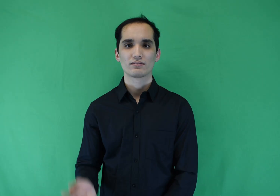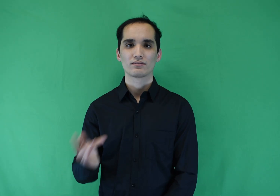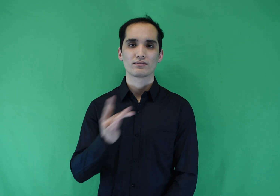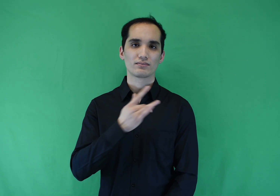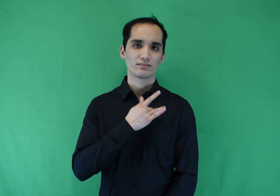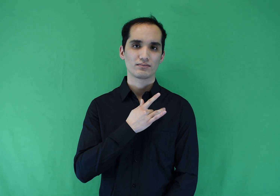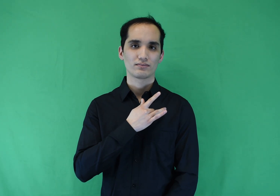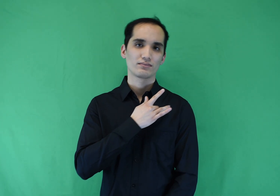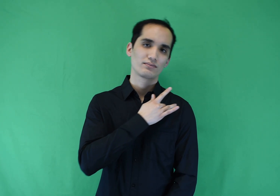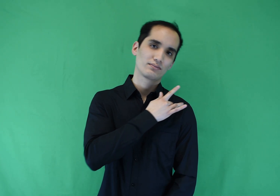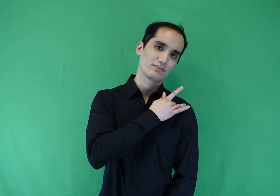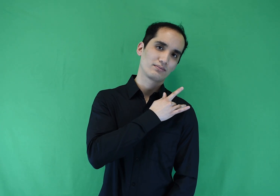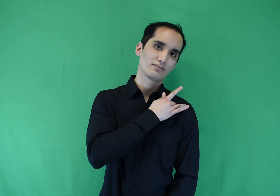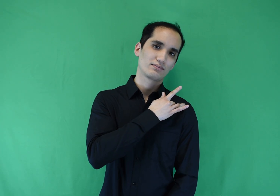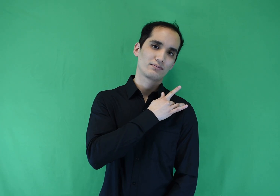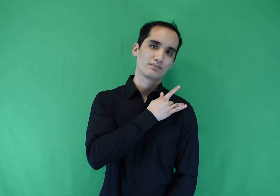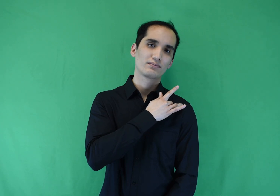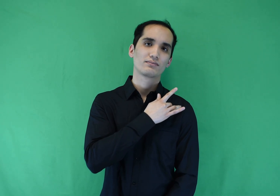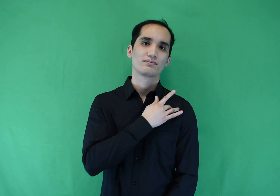sentir